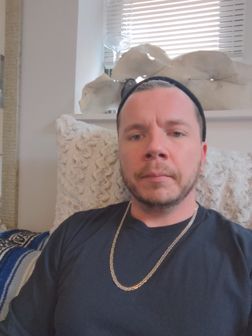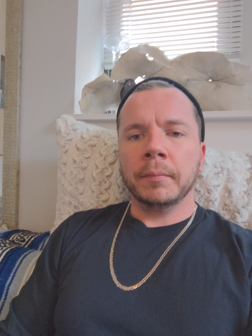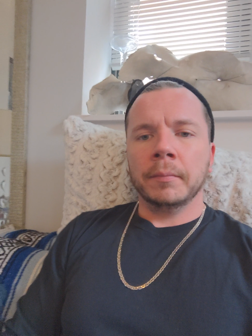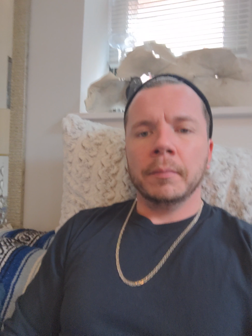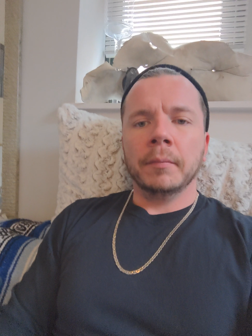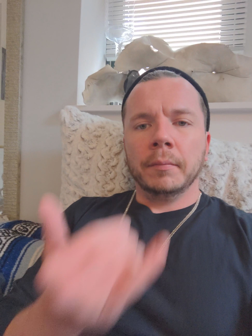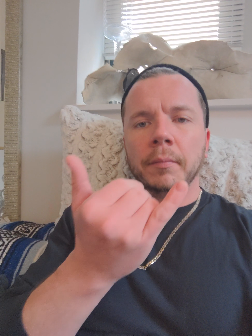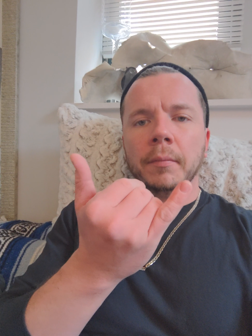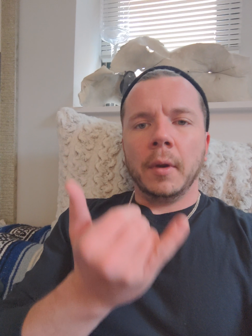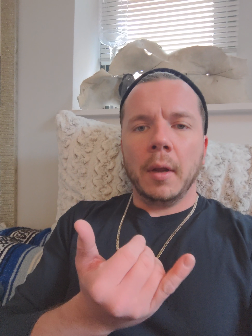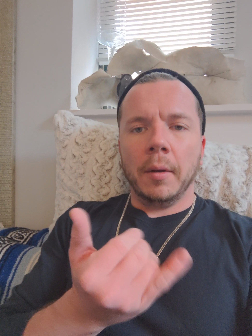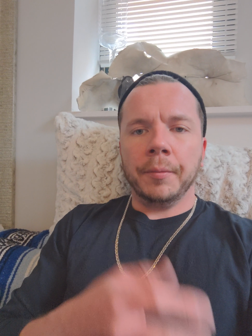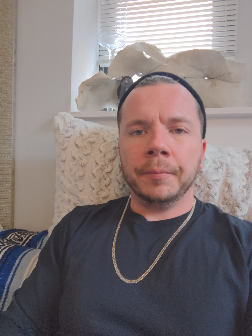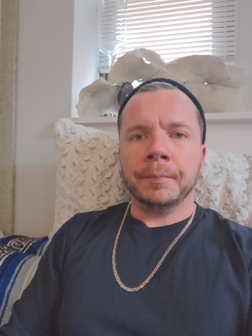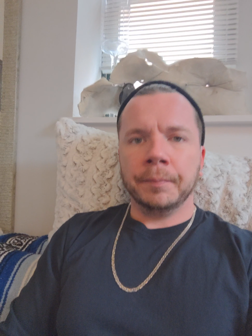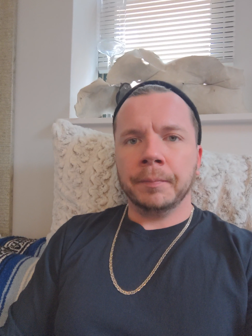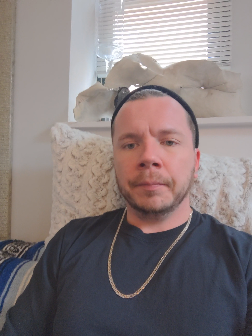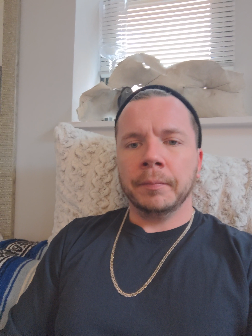now